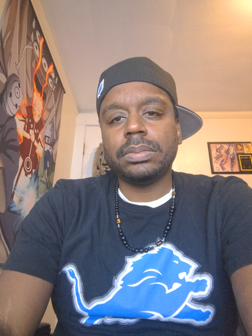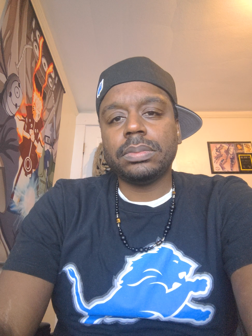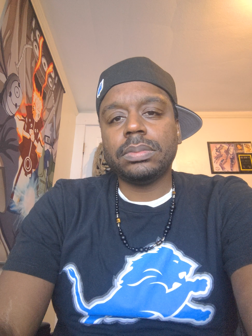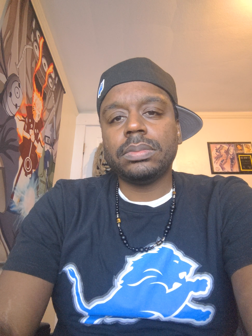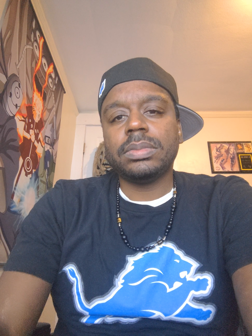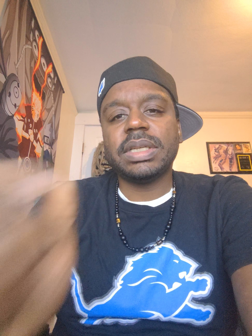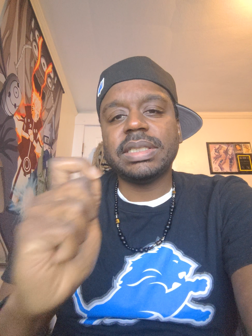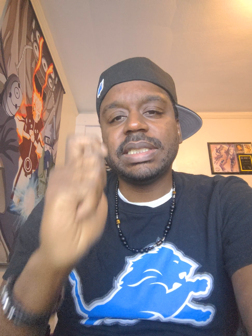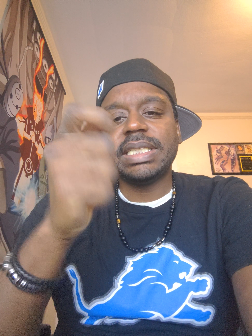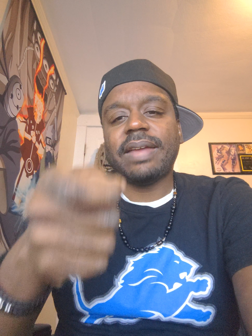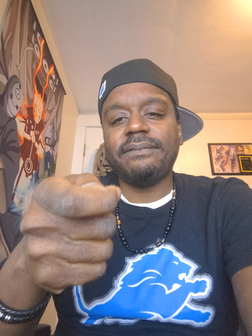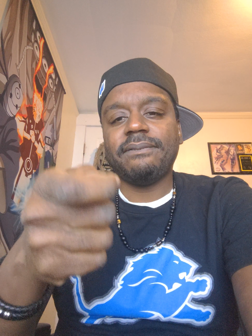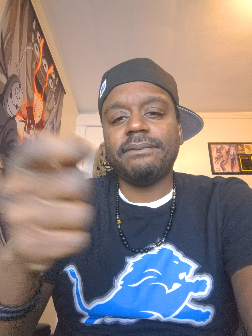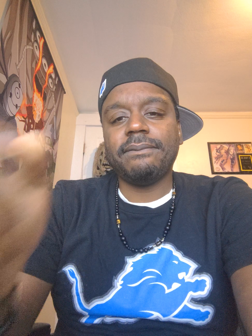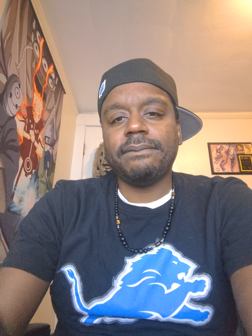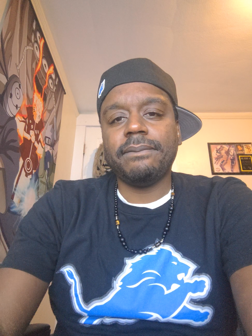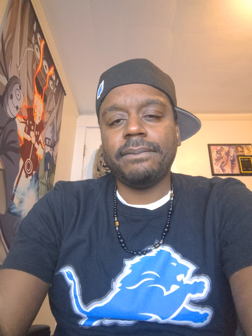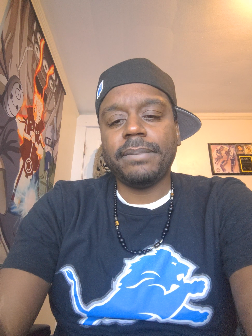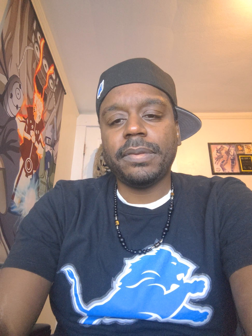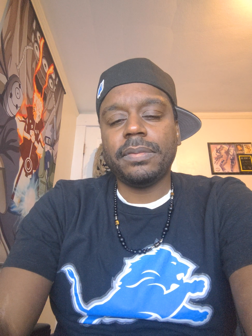gift